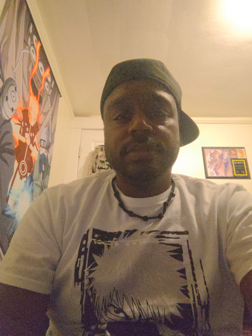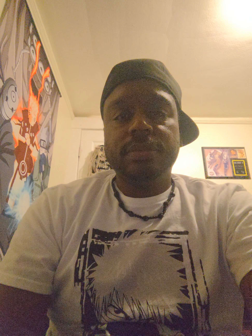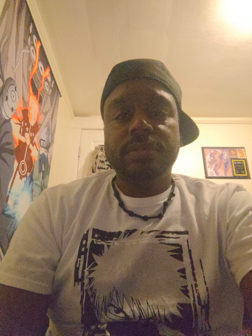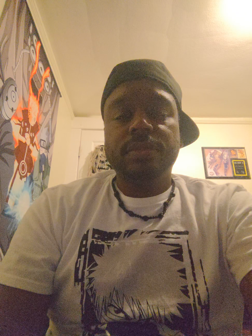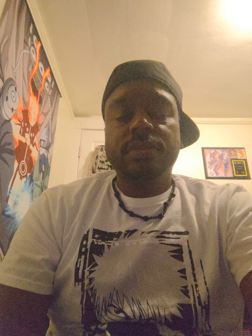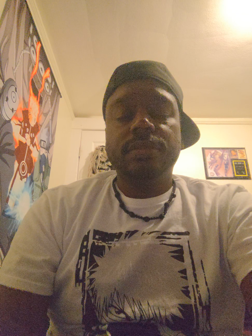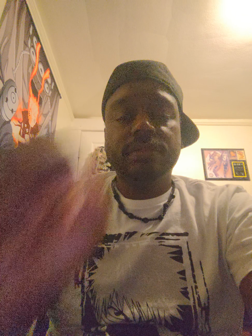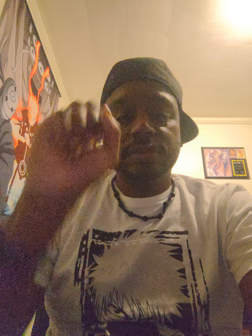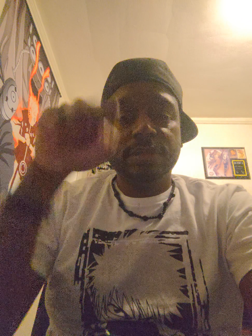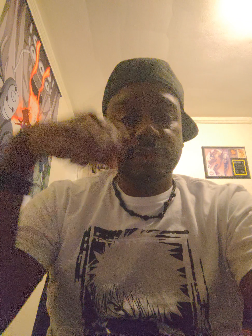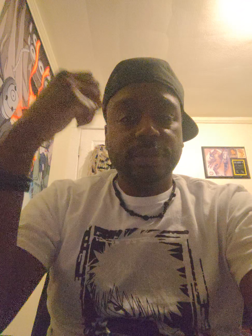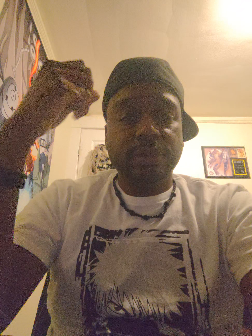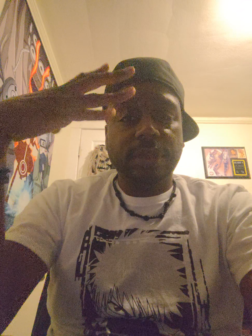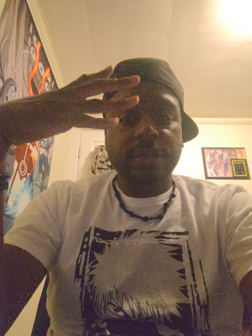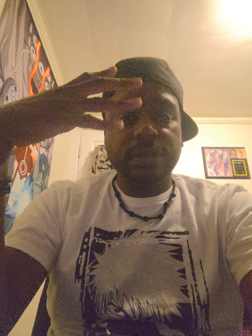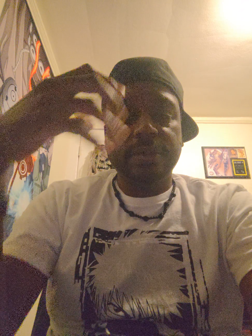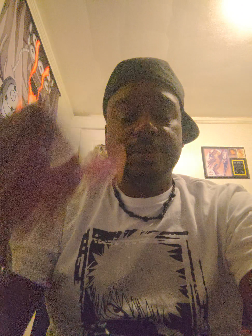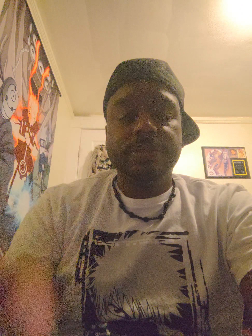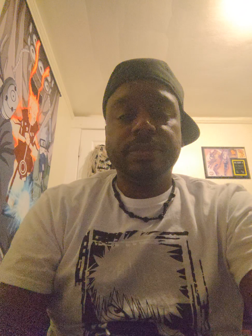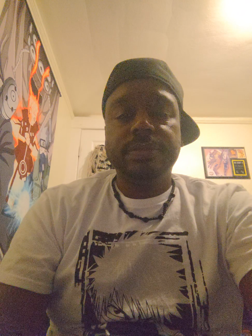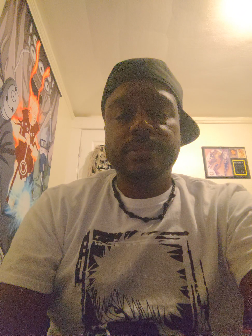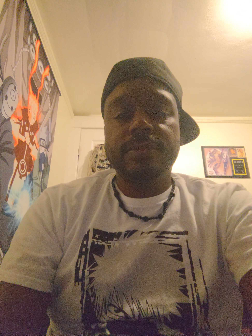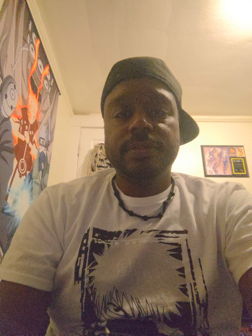sun